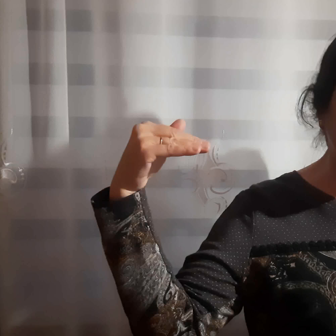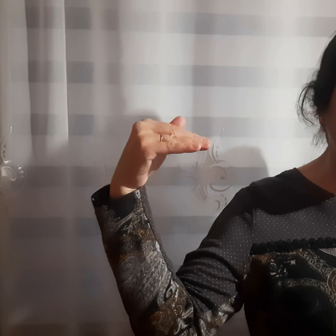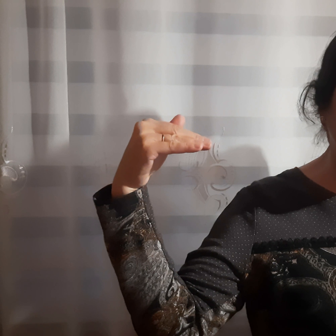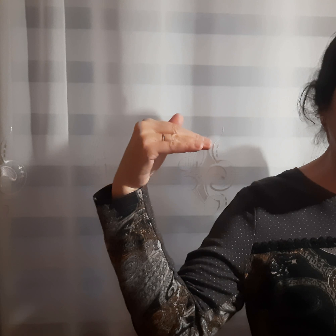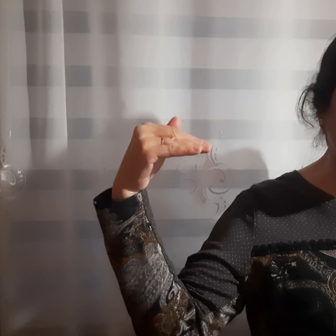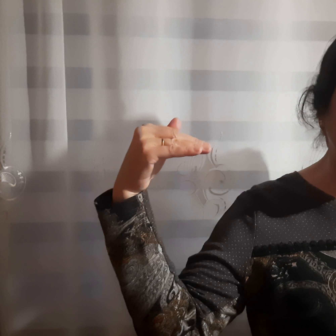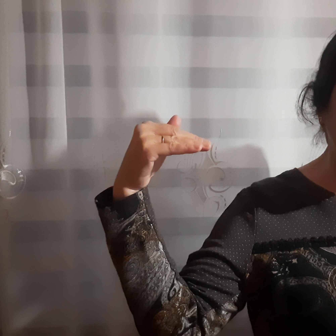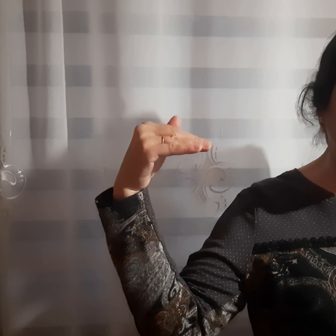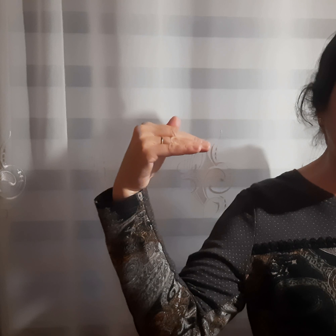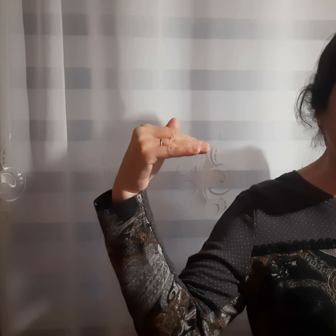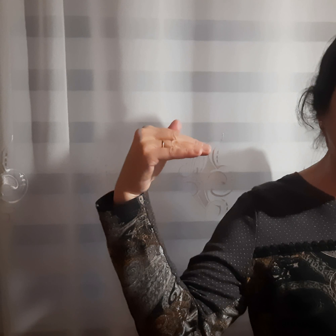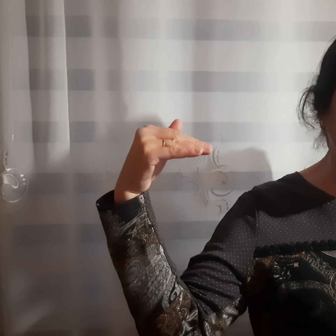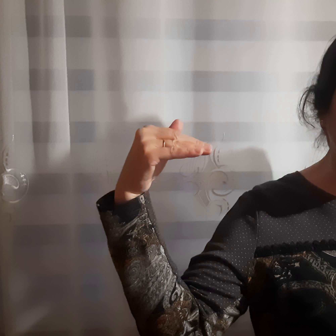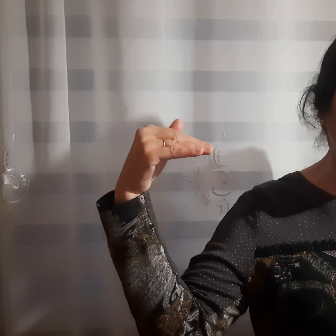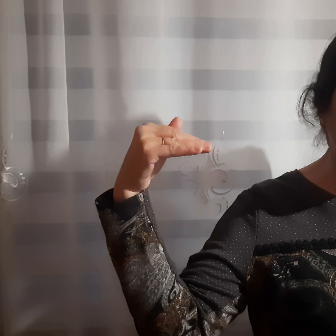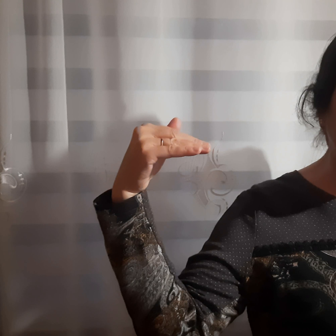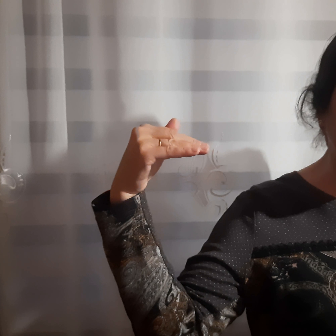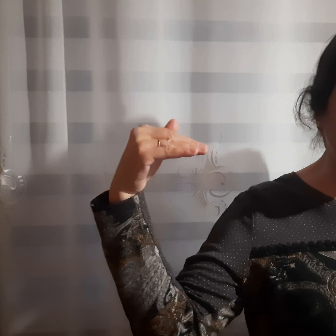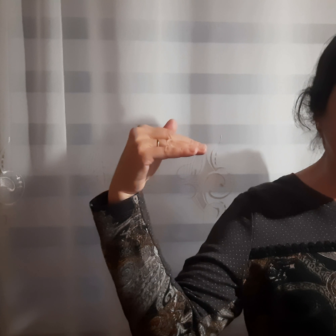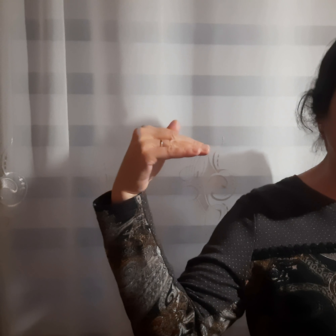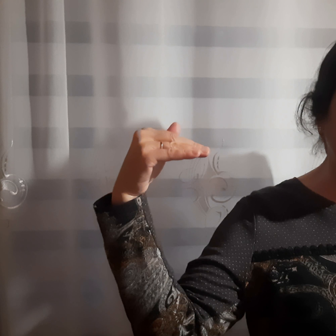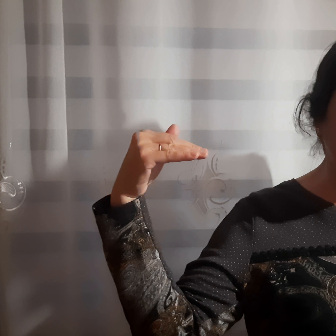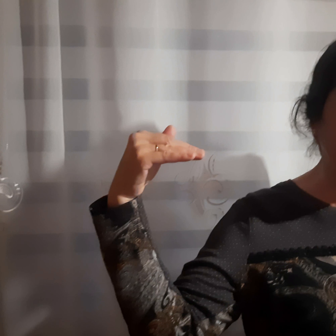Ф